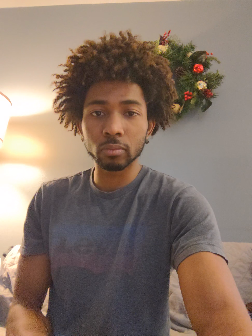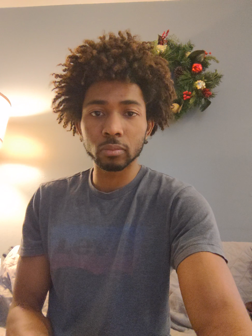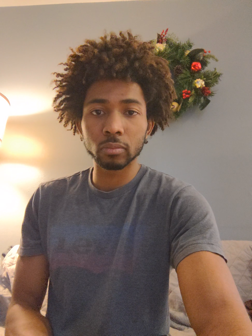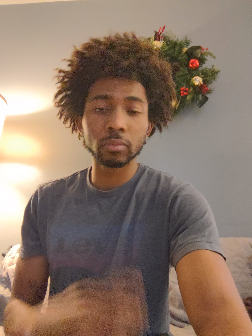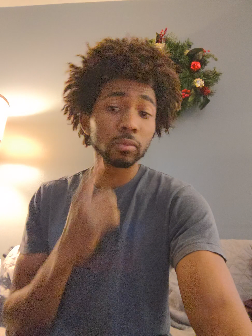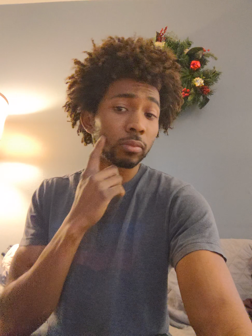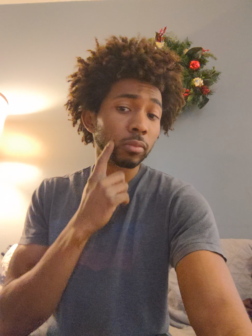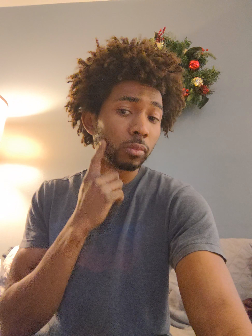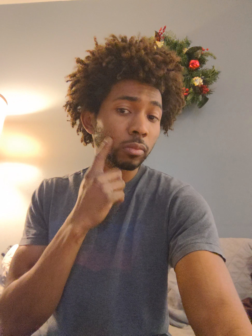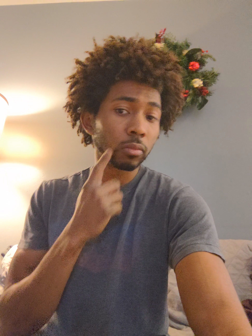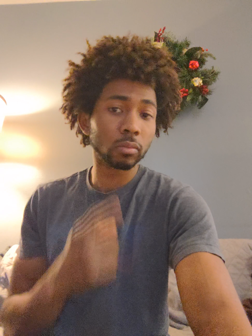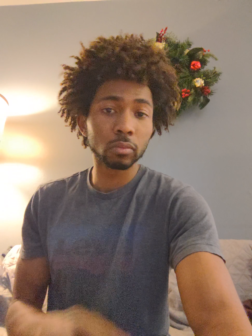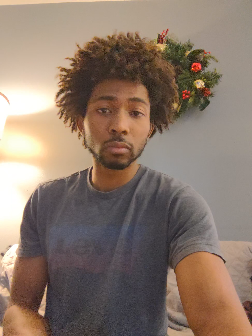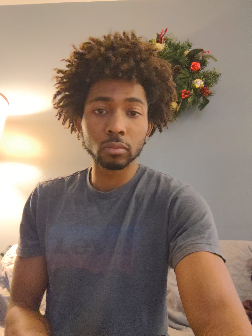cheek